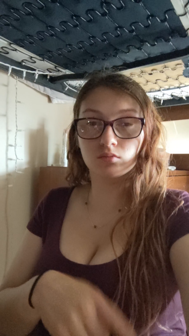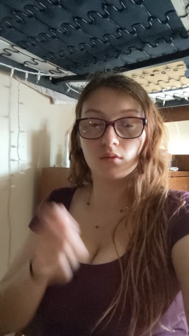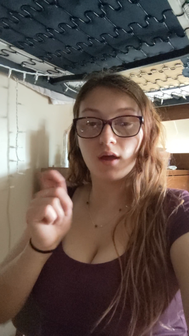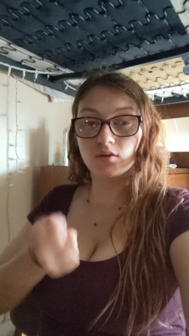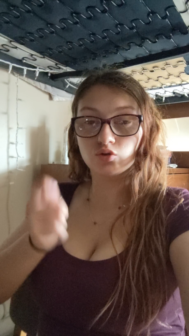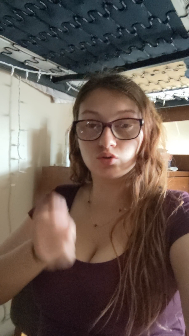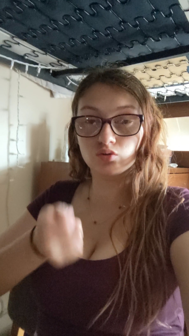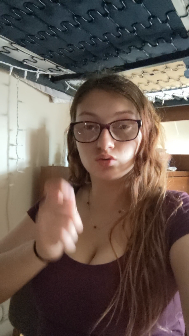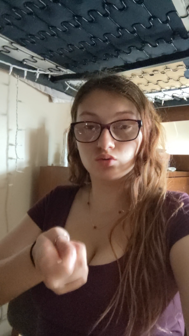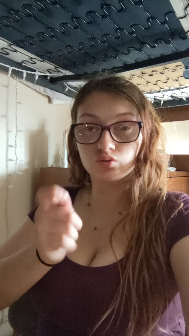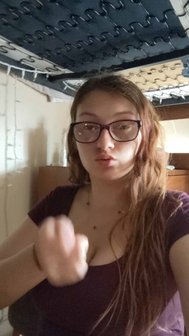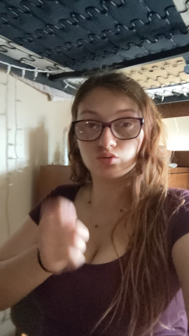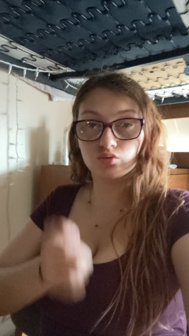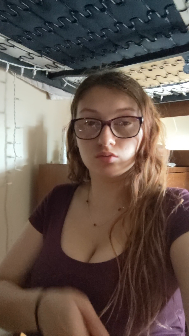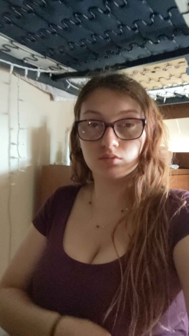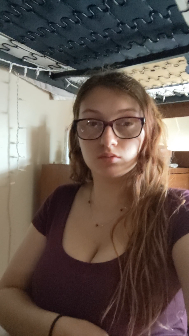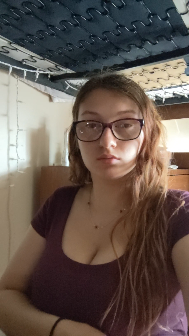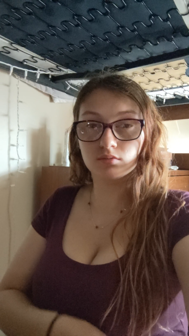cart